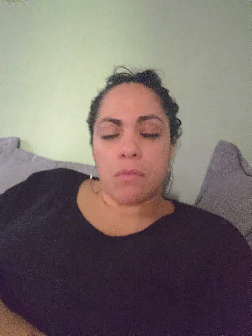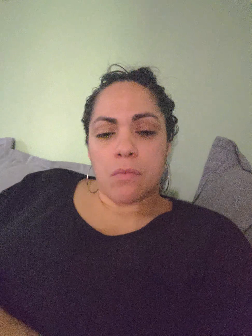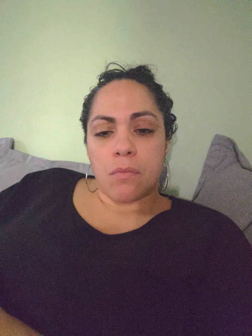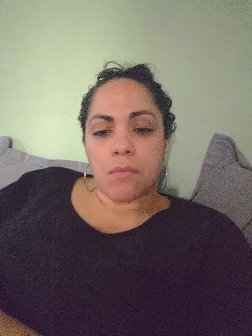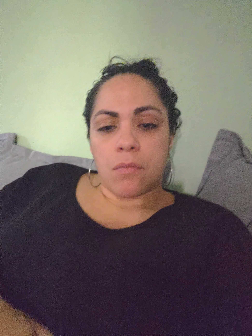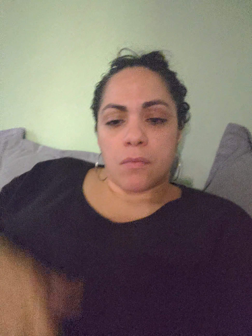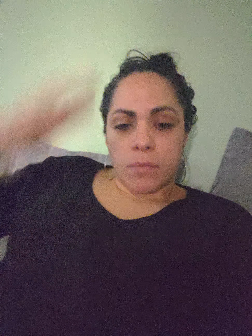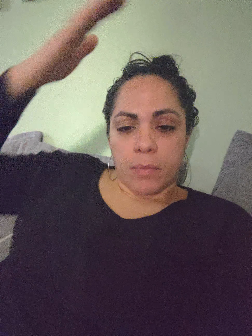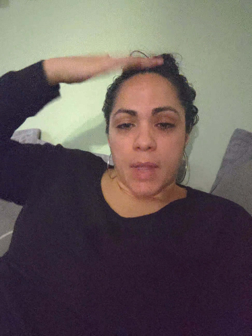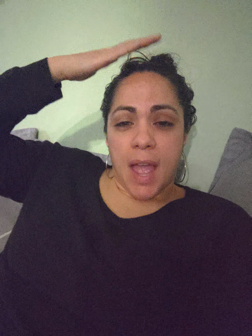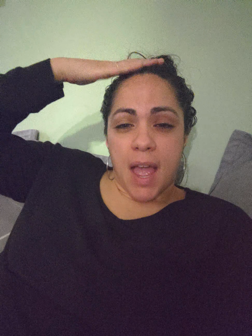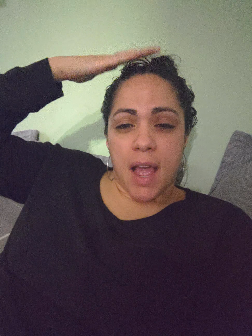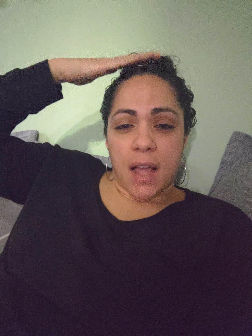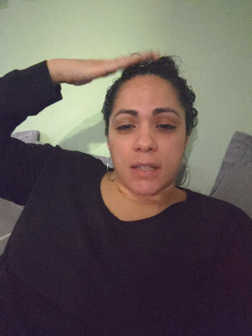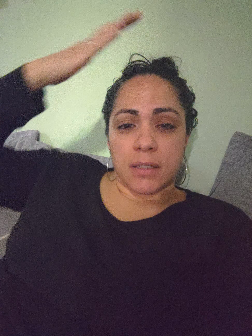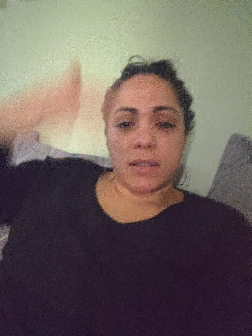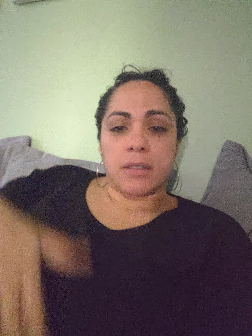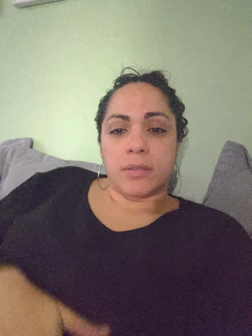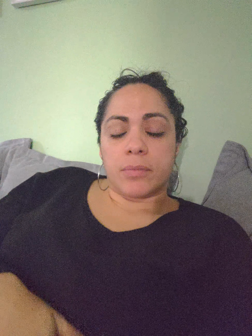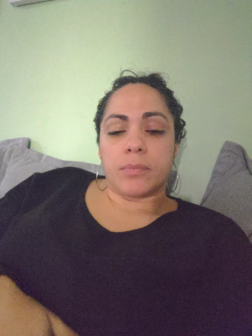hat